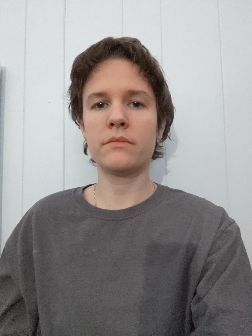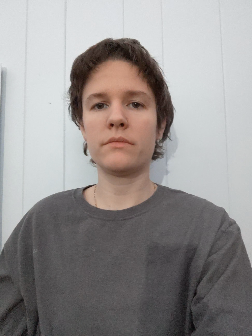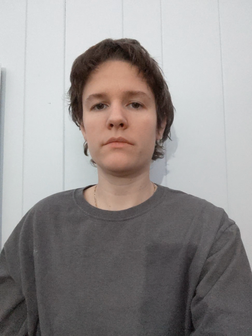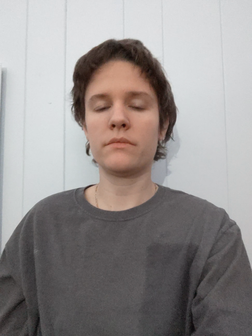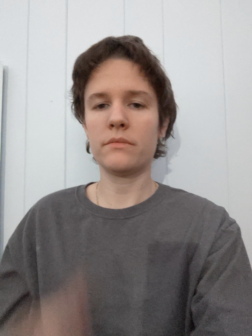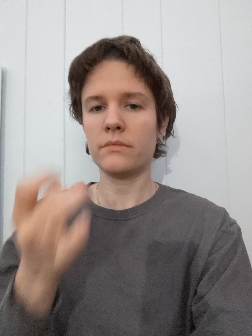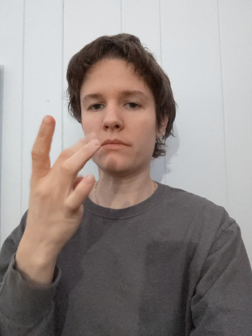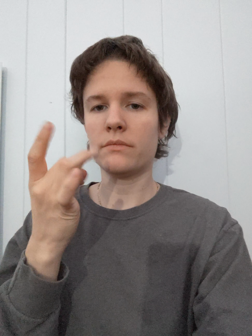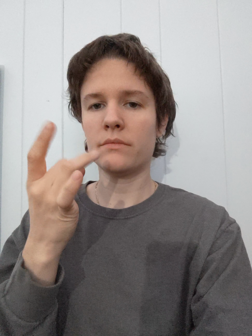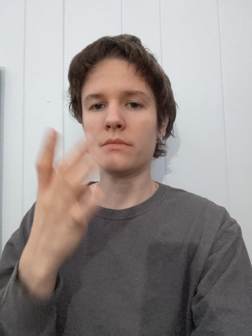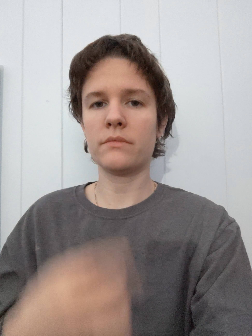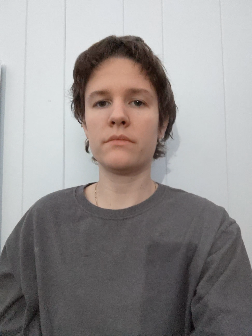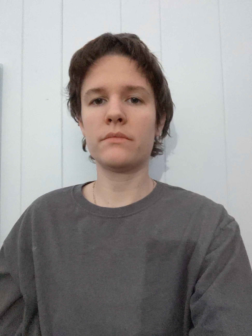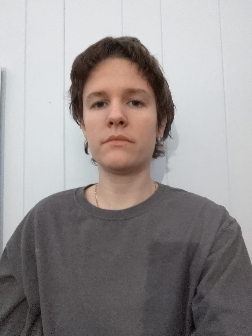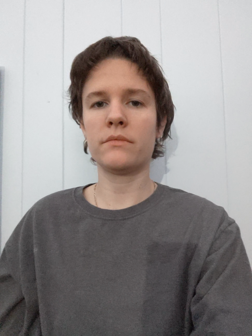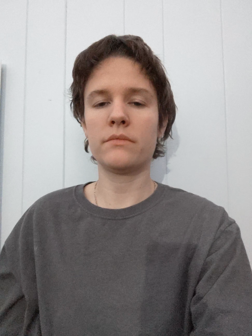snack